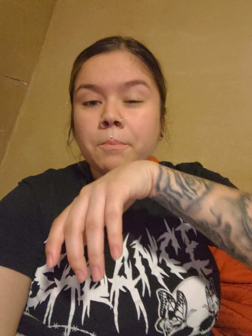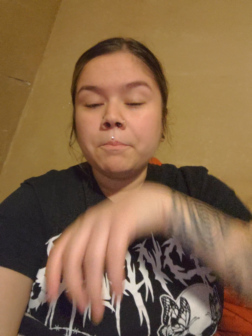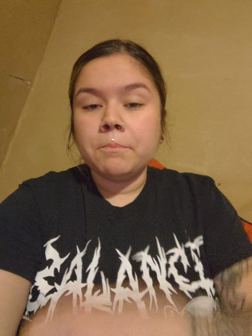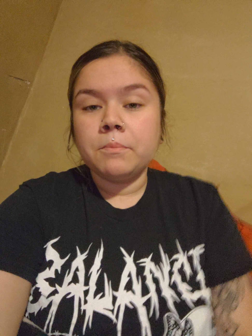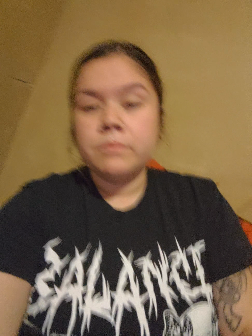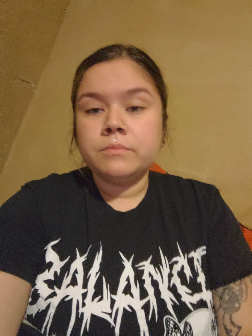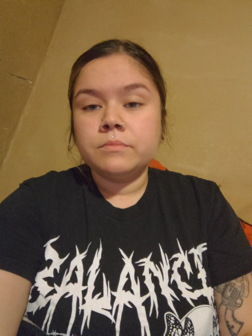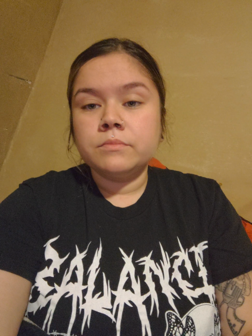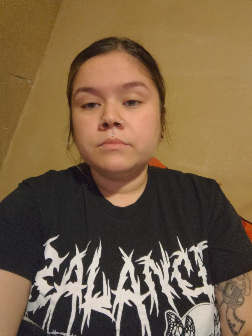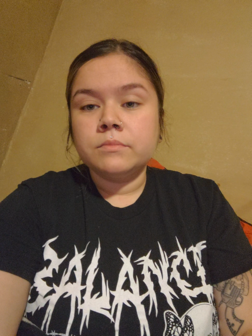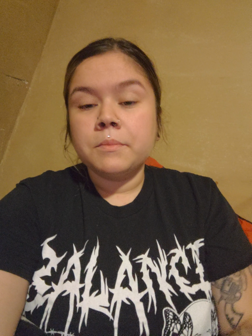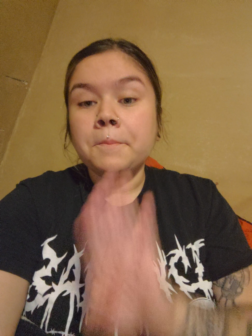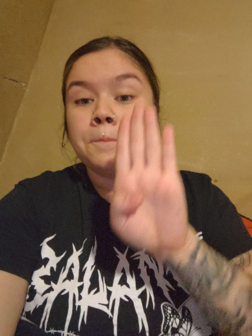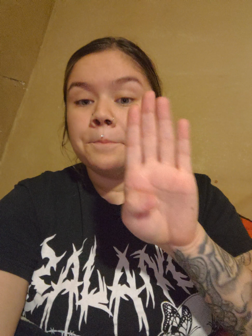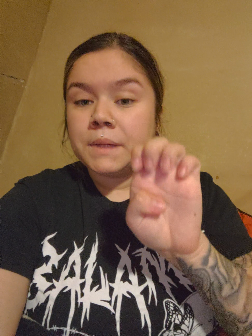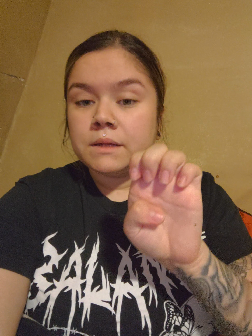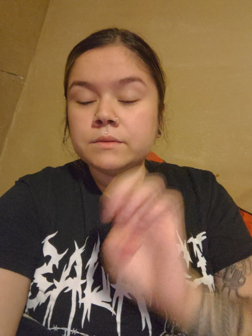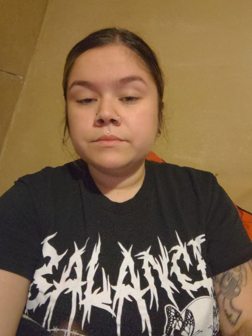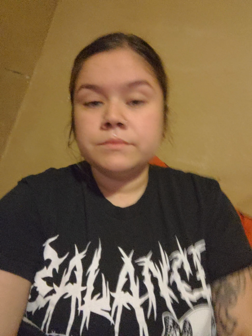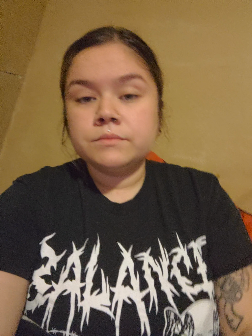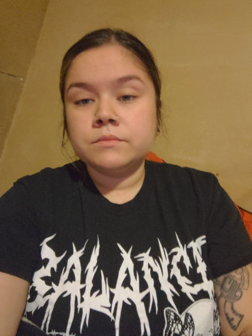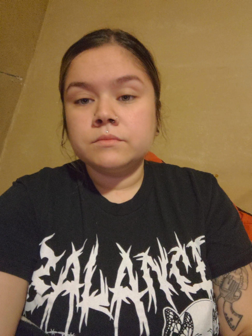be